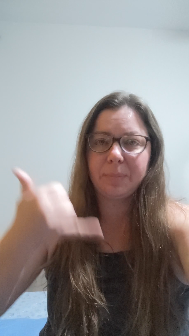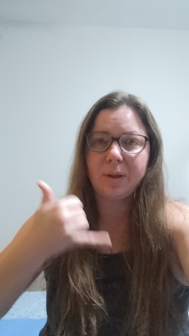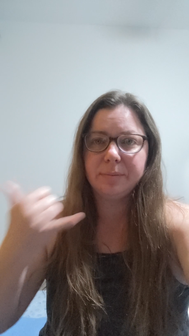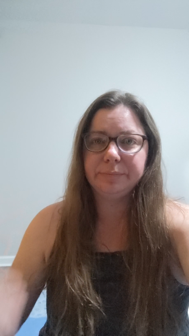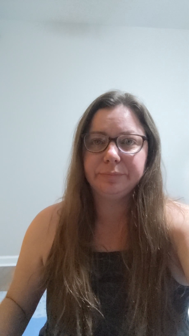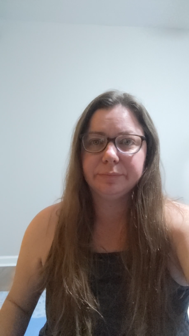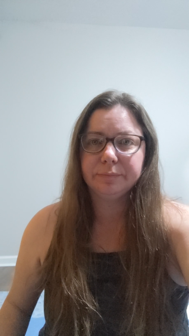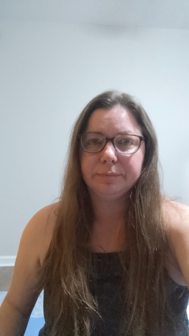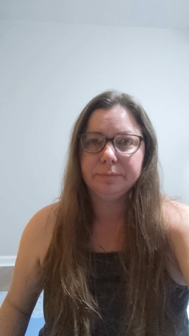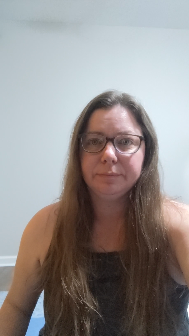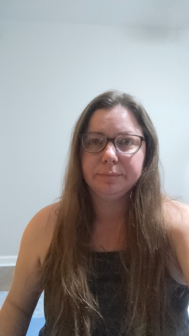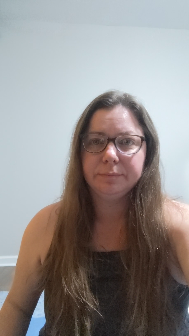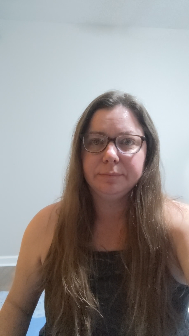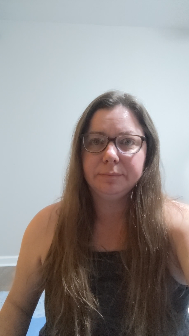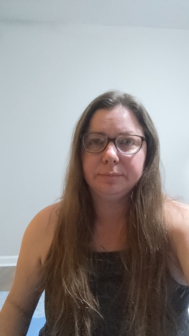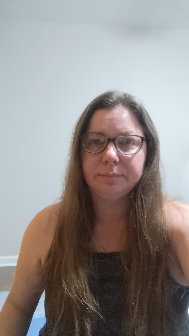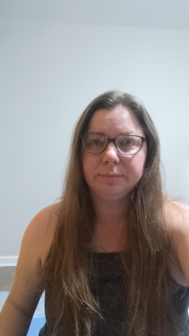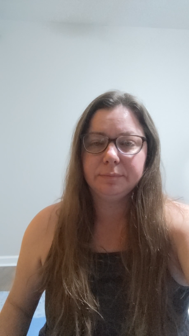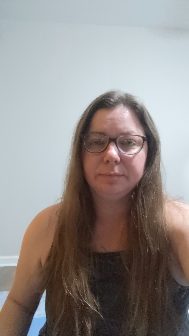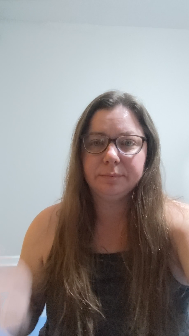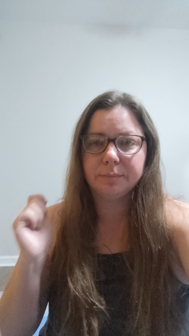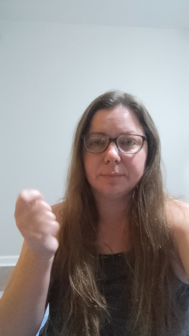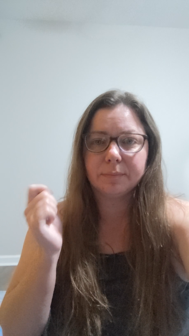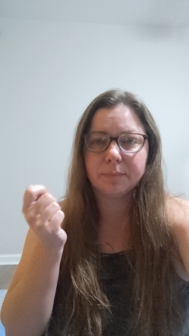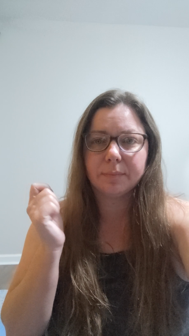bat